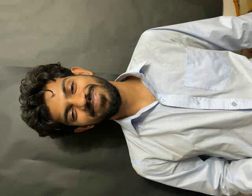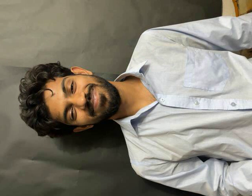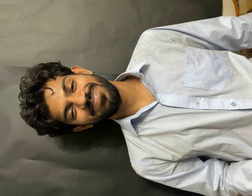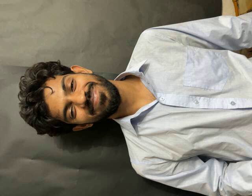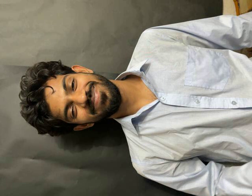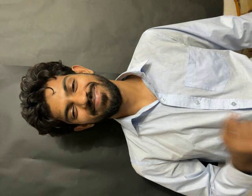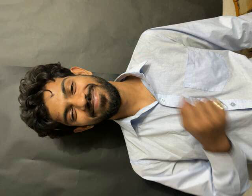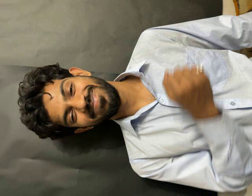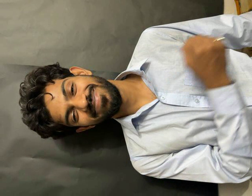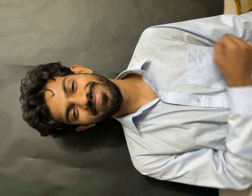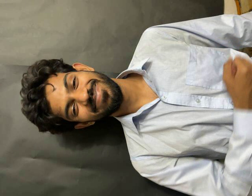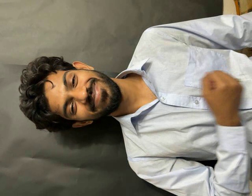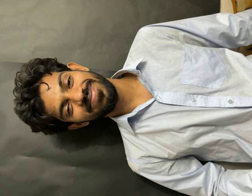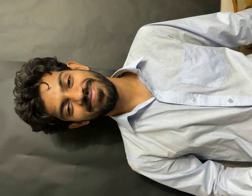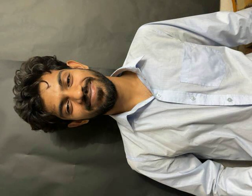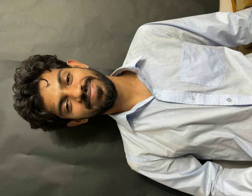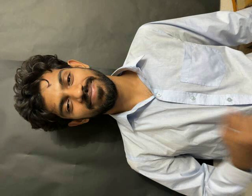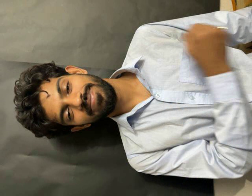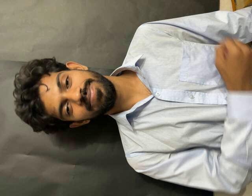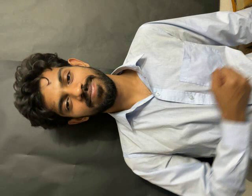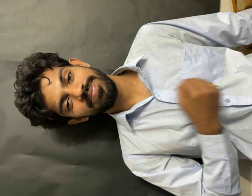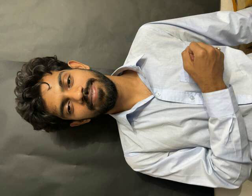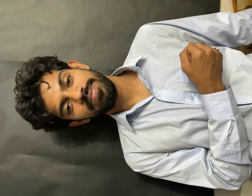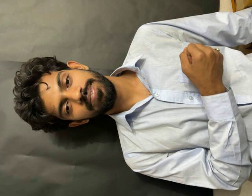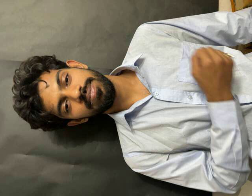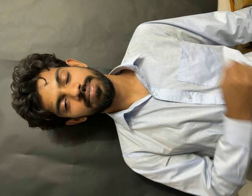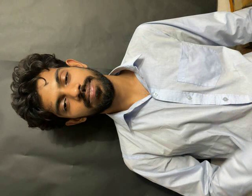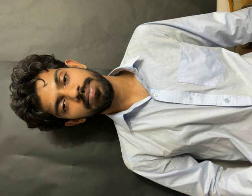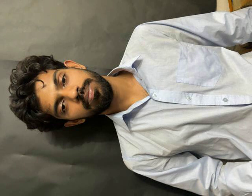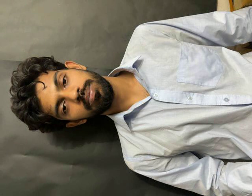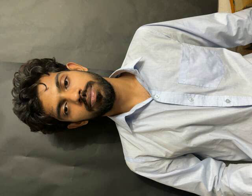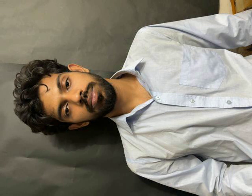sorry